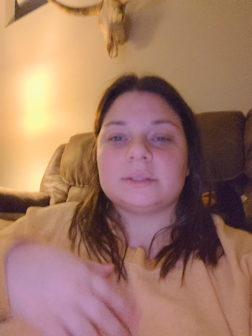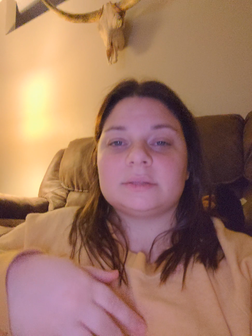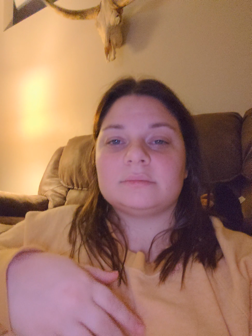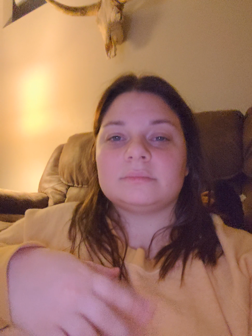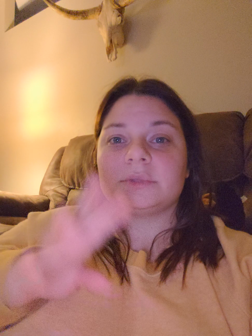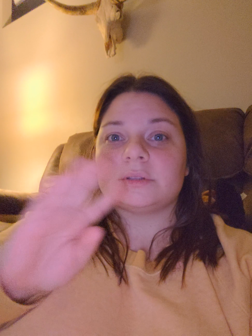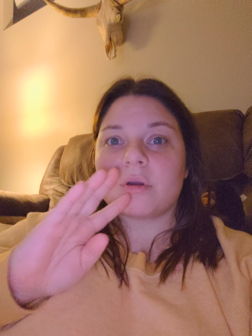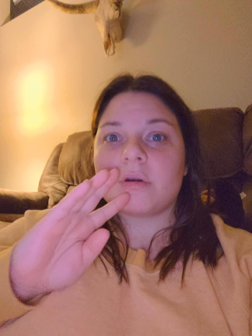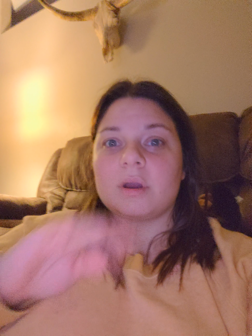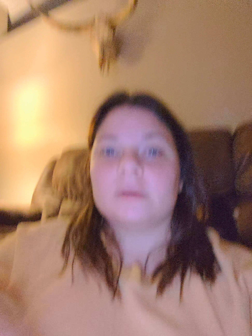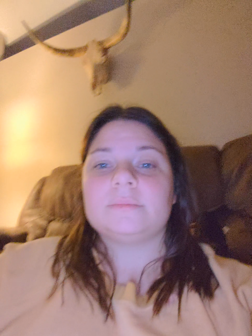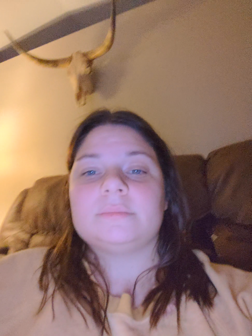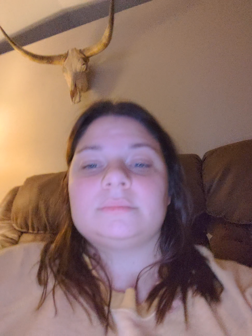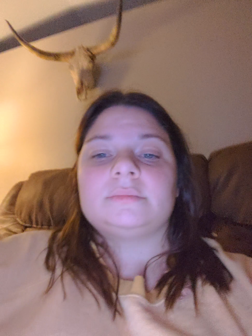talk